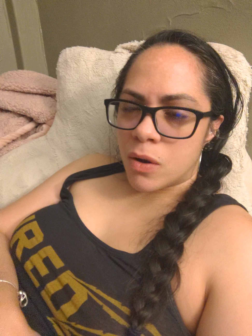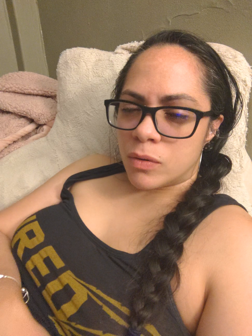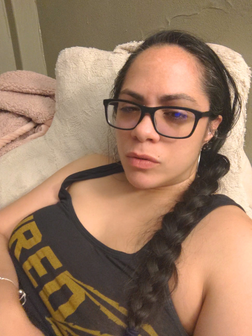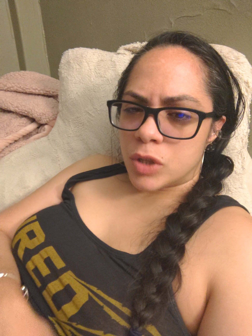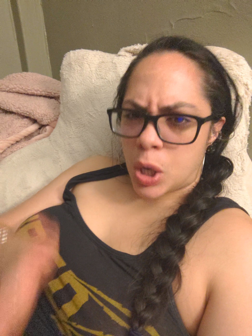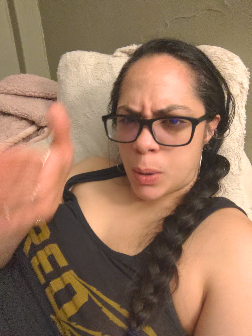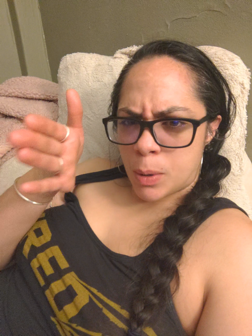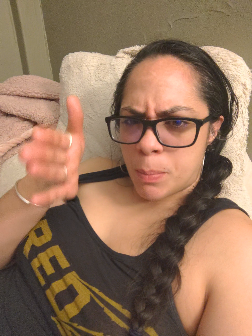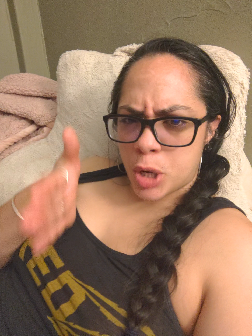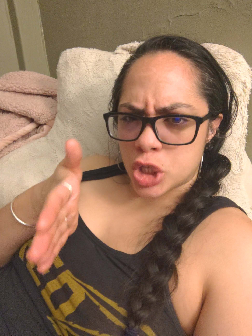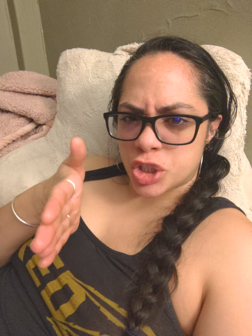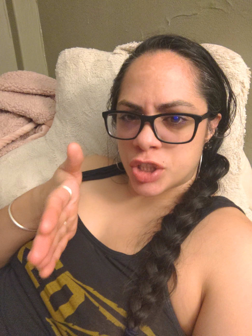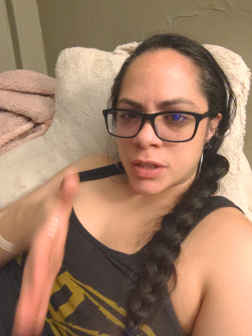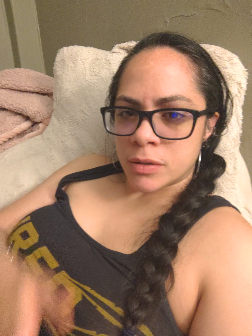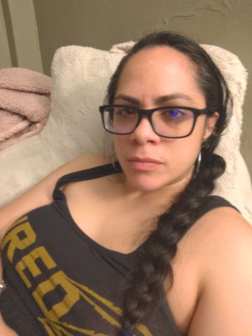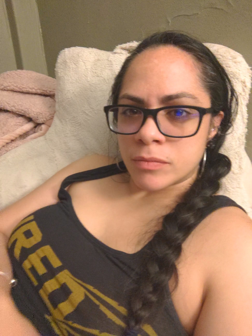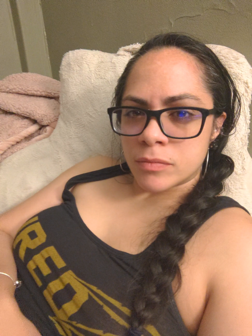person